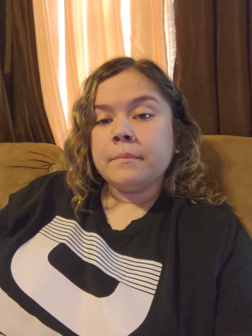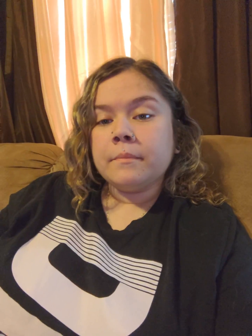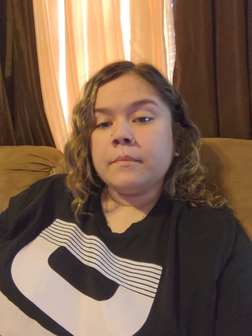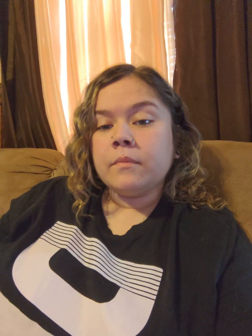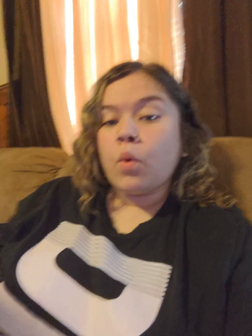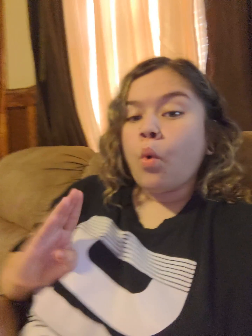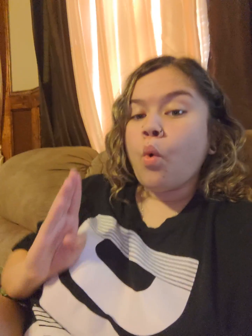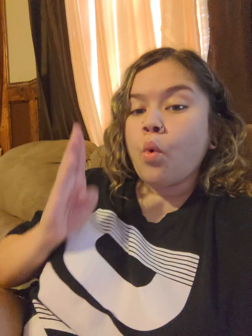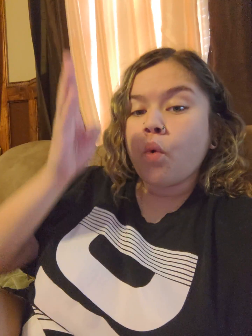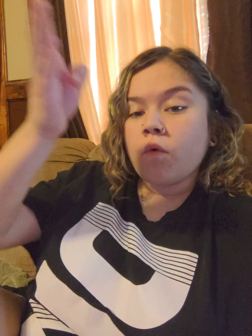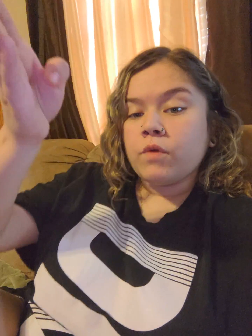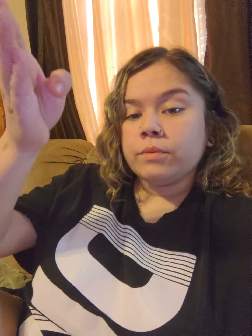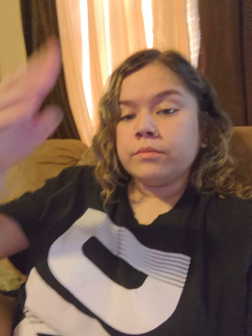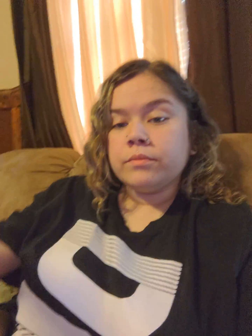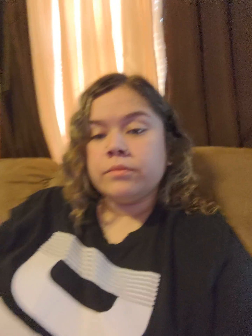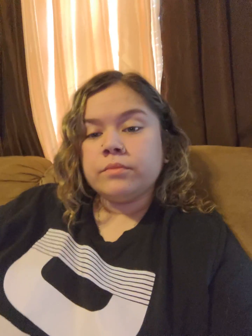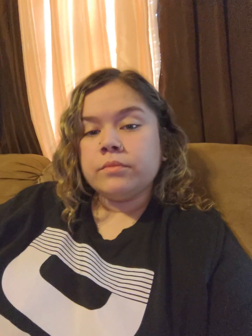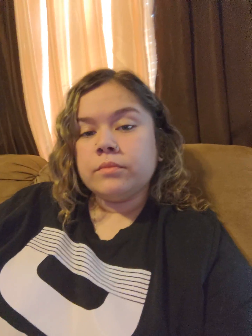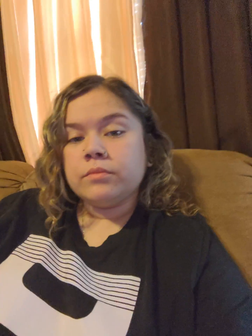over